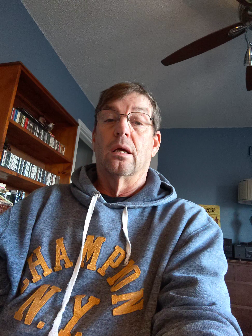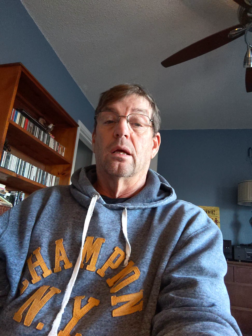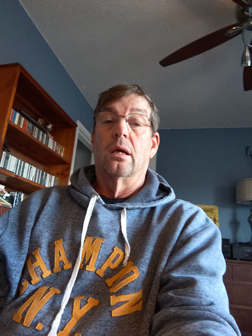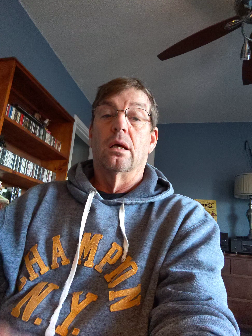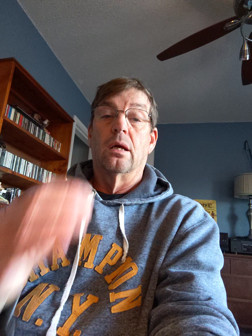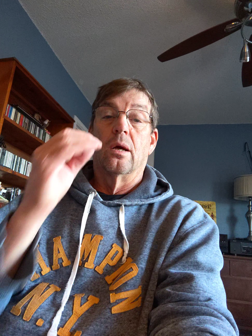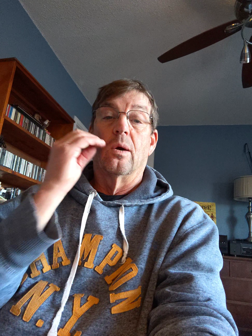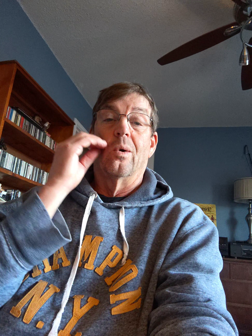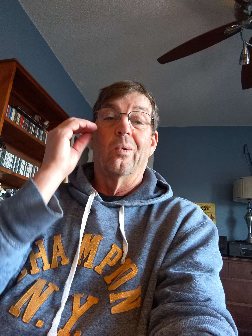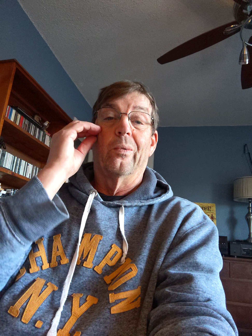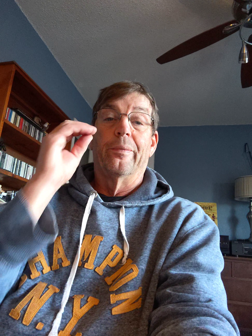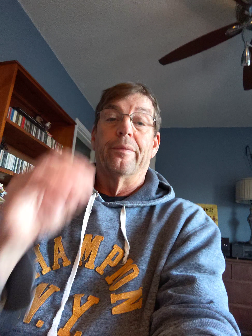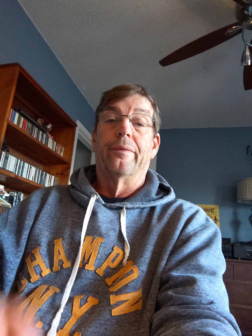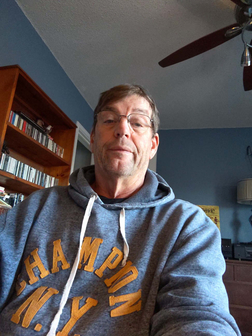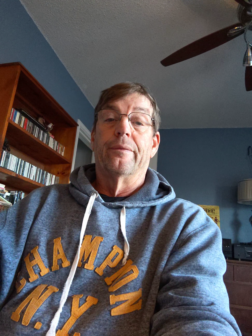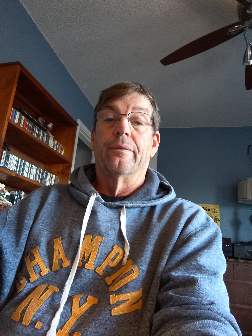home